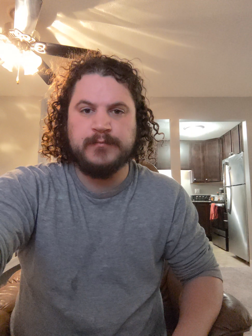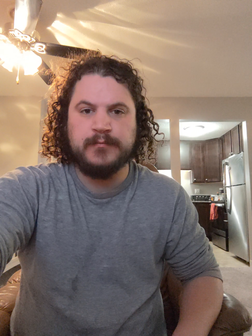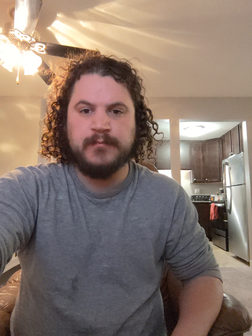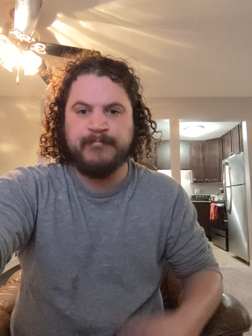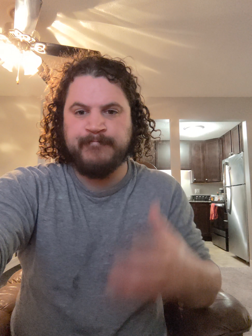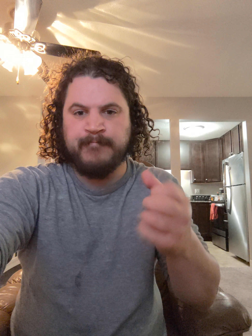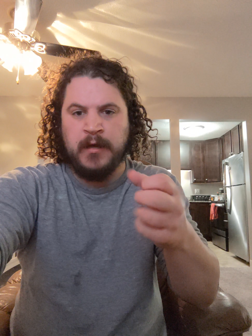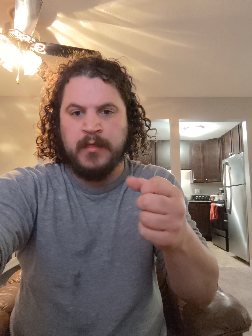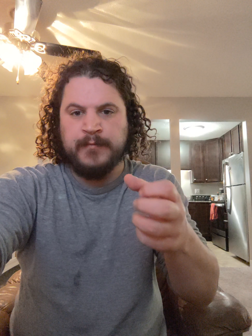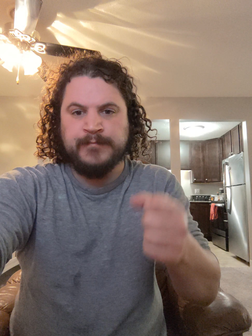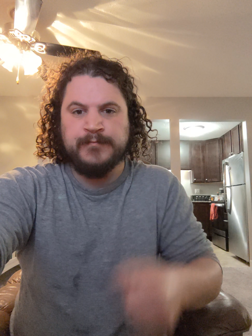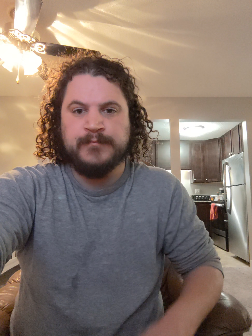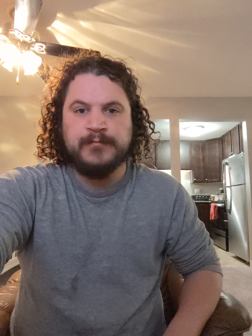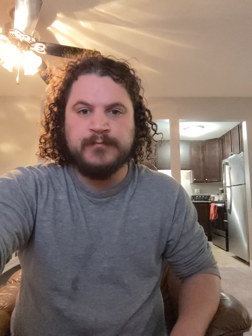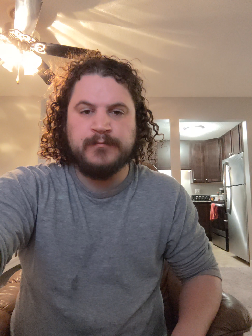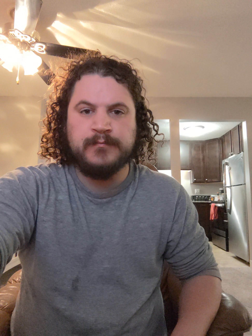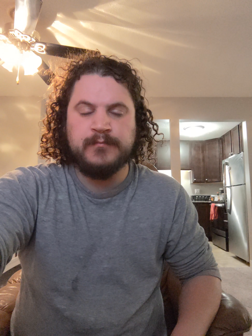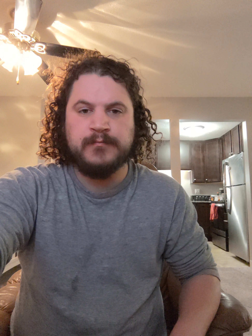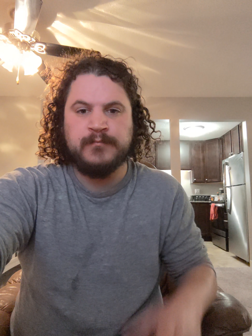milk